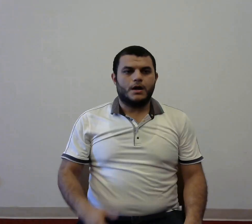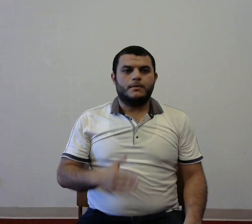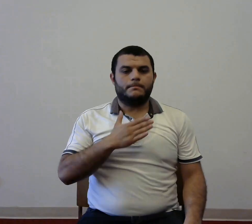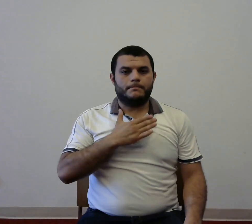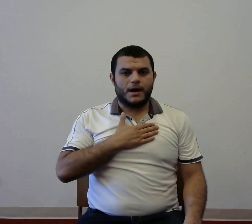mən